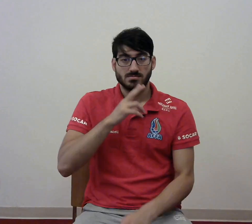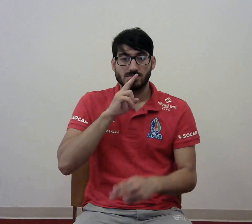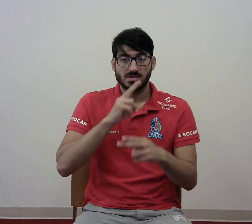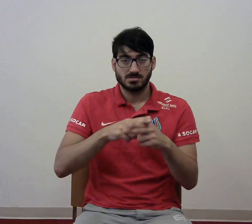bacı